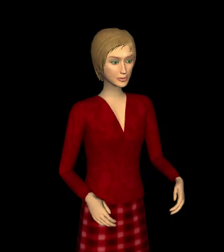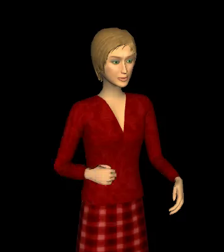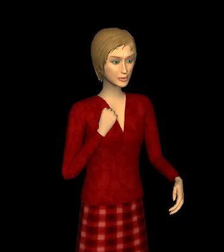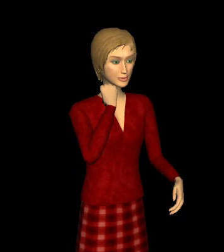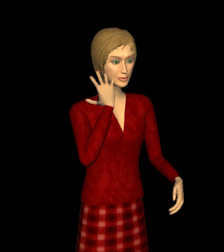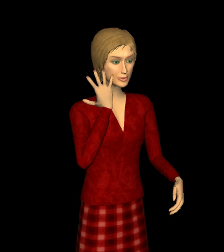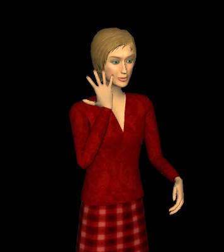أبيض